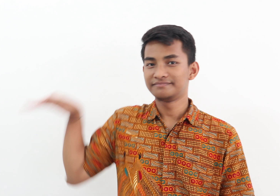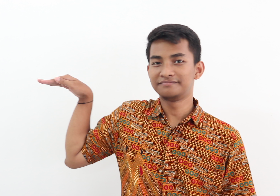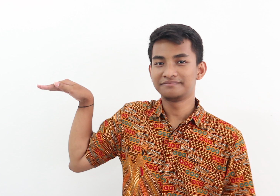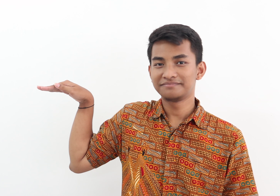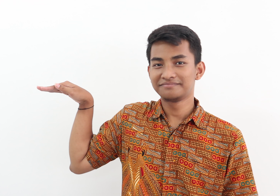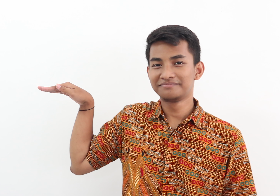Z